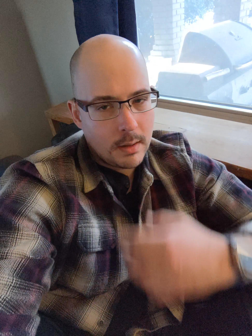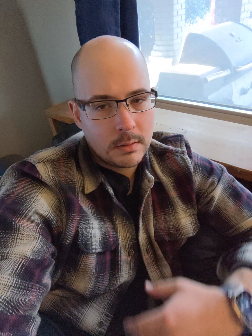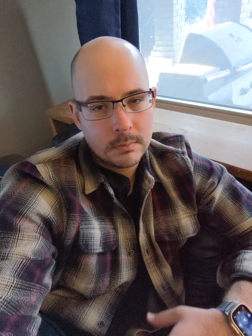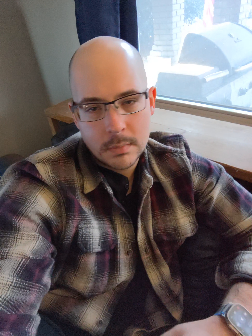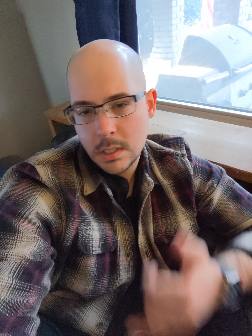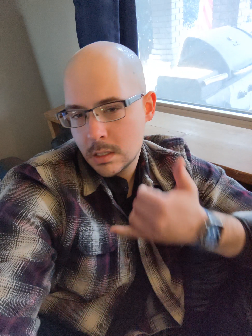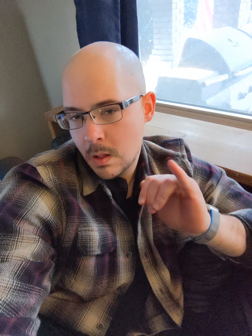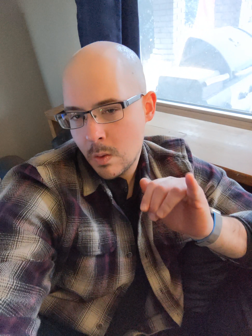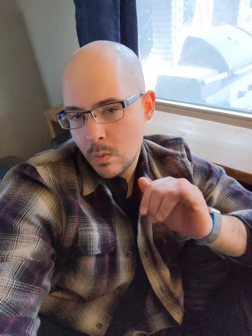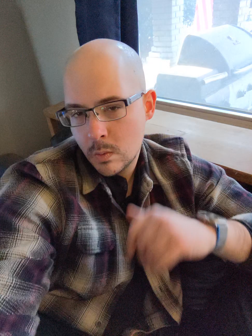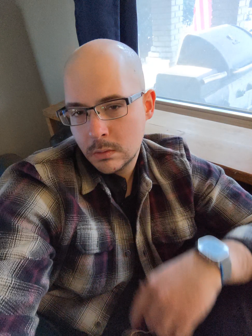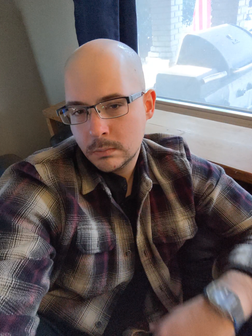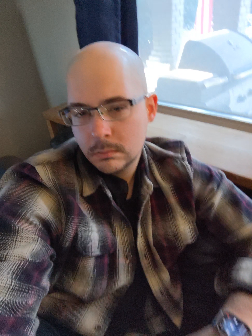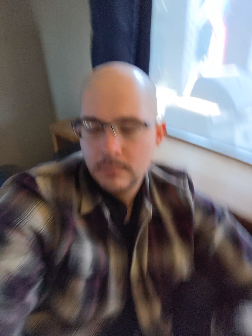yellow